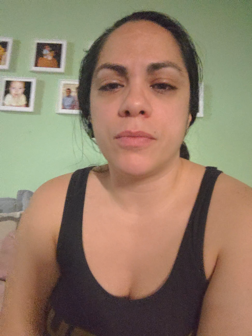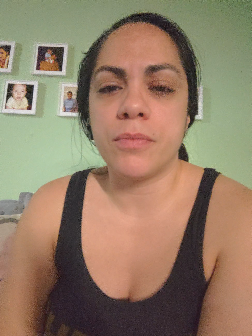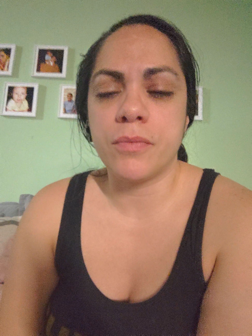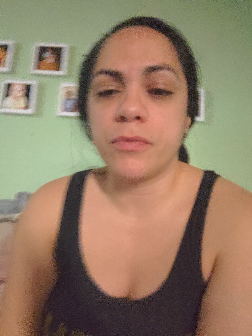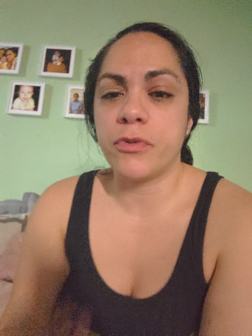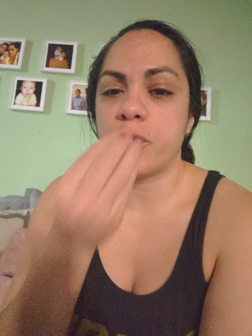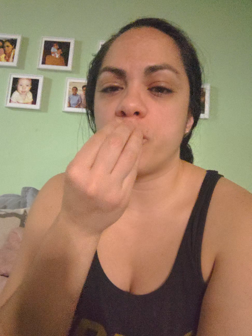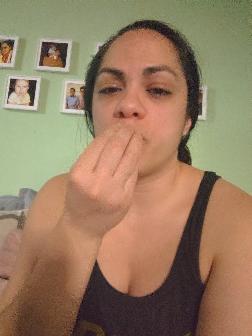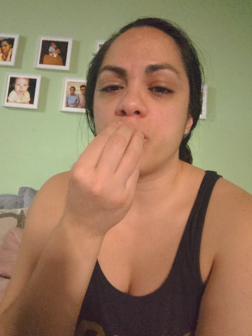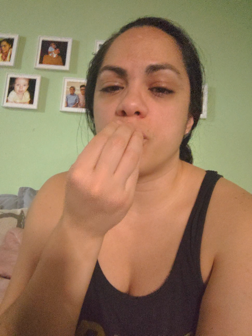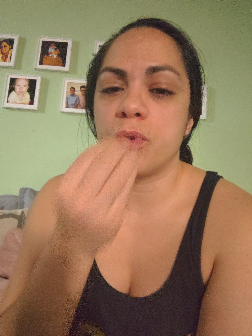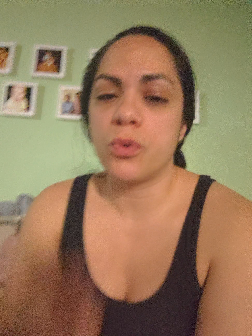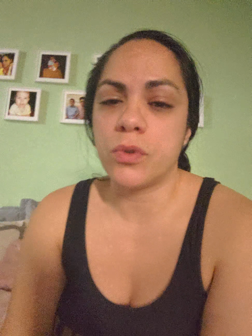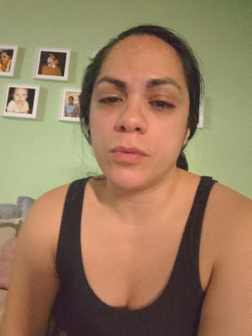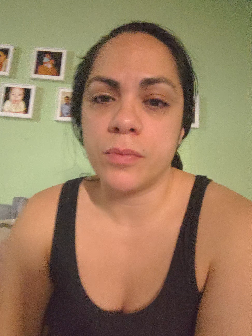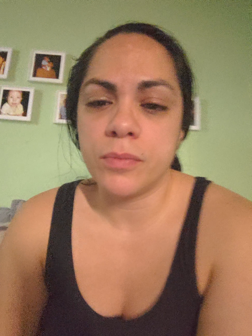food